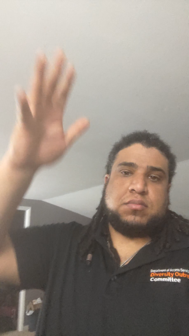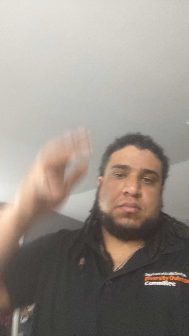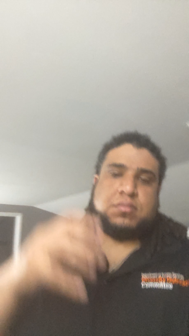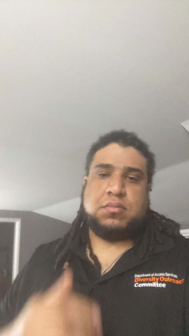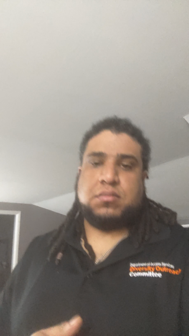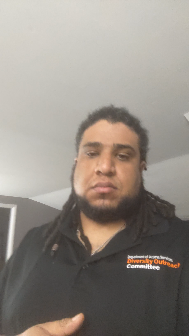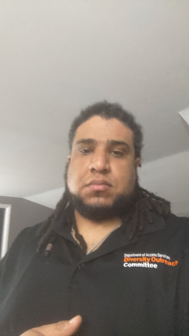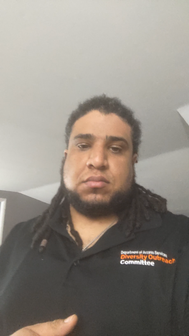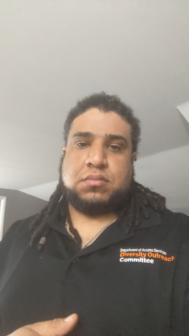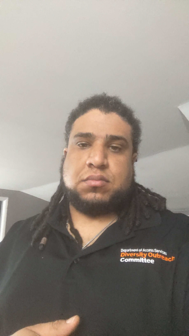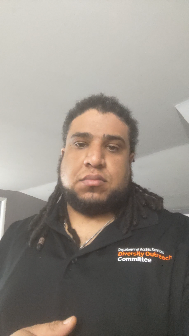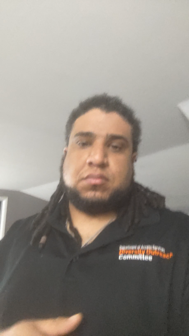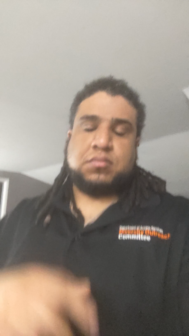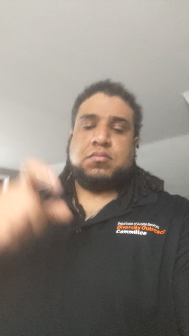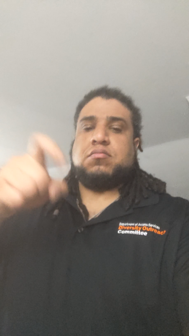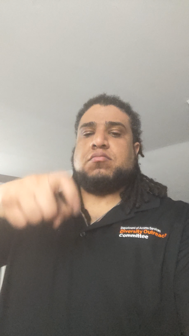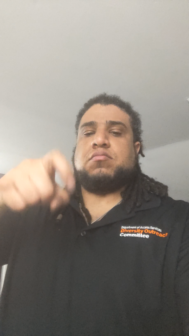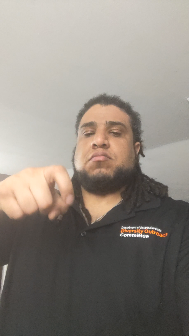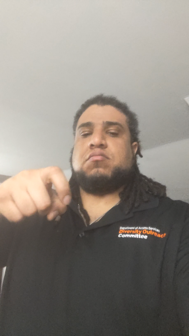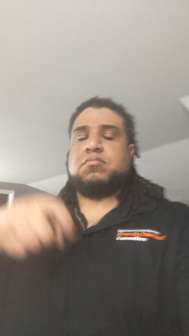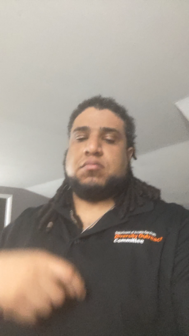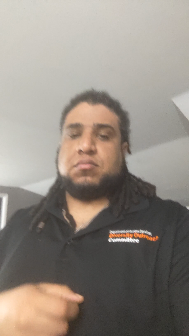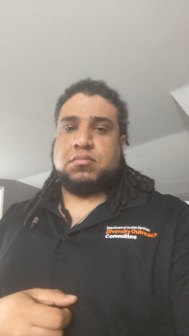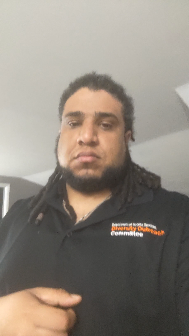should